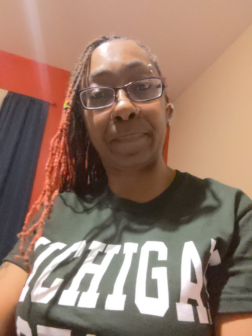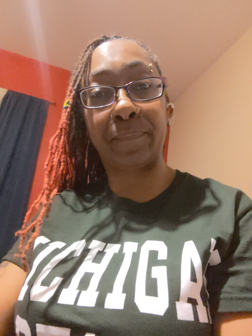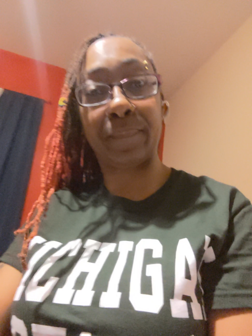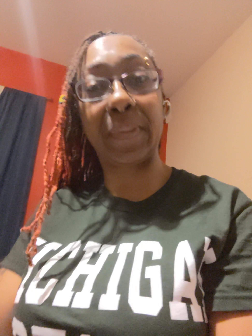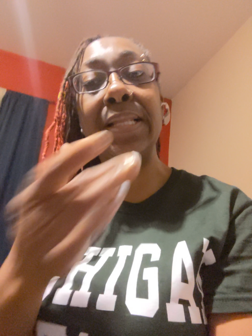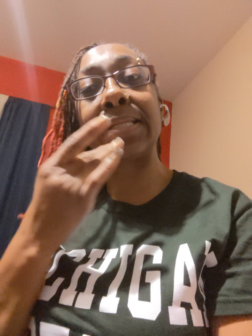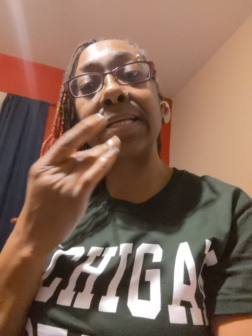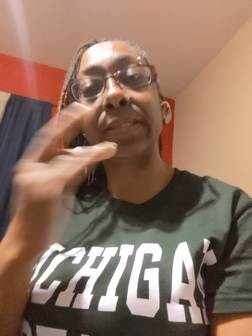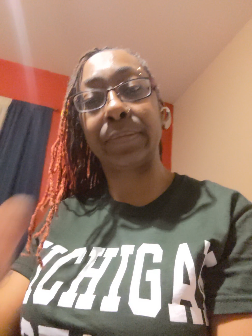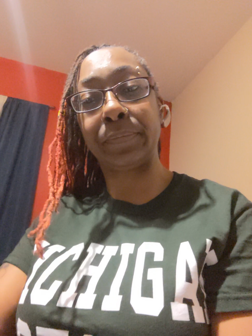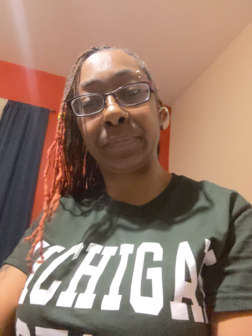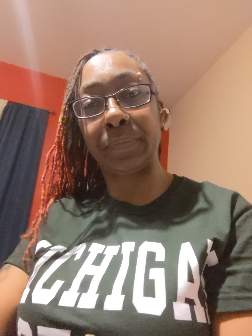taste